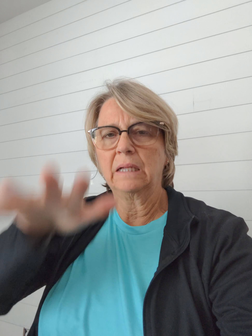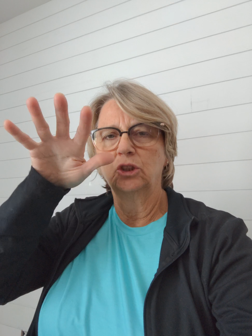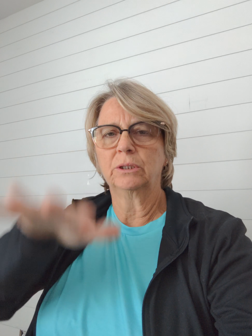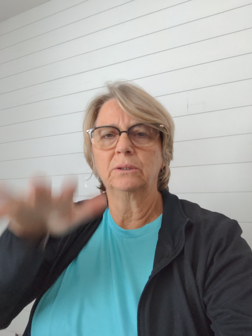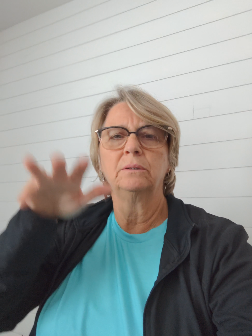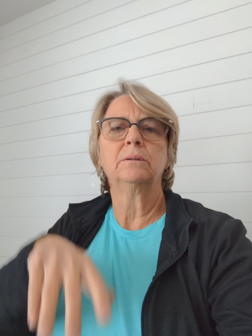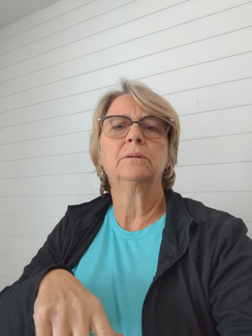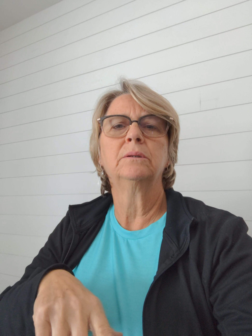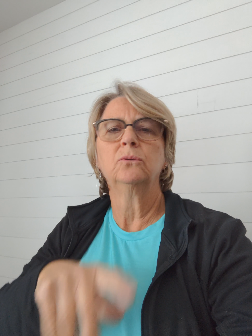alligator